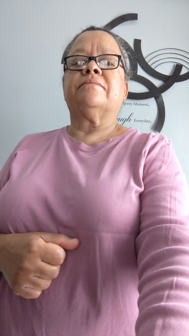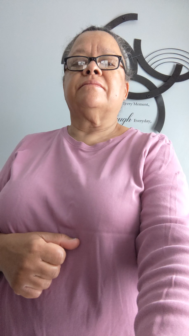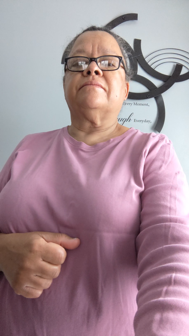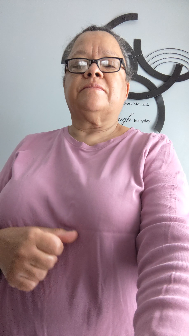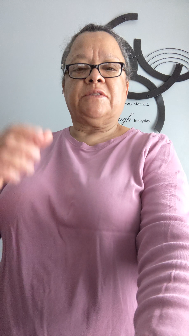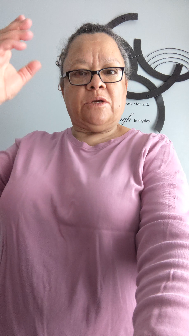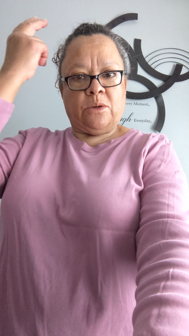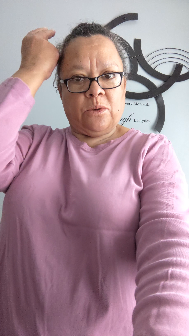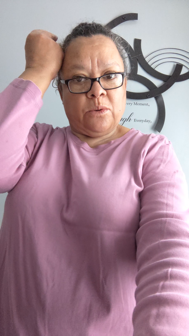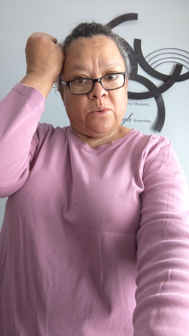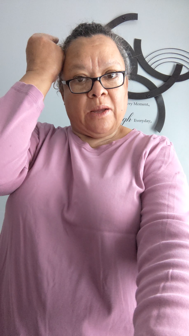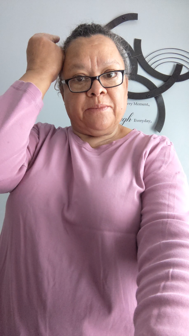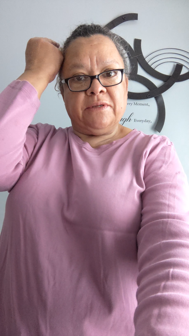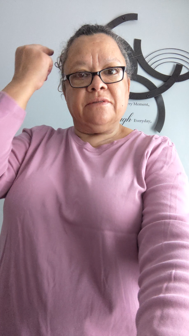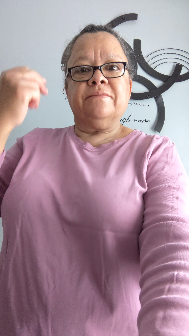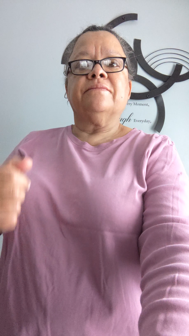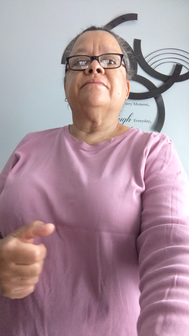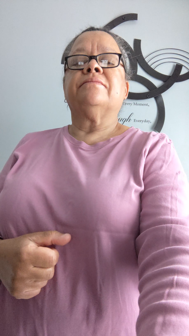rabbit